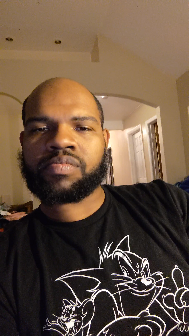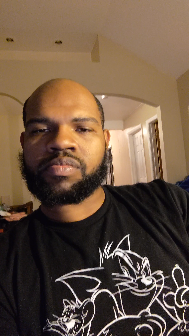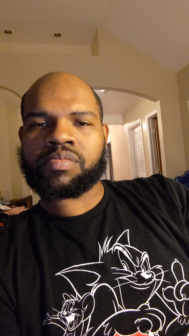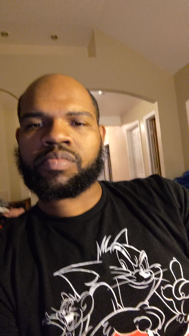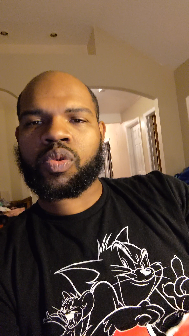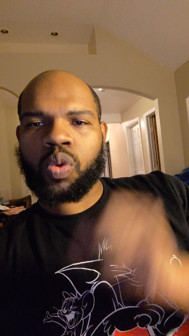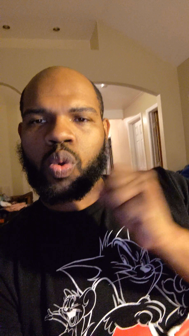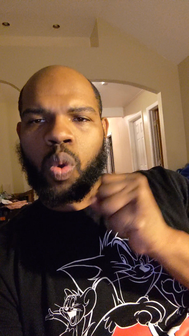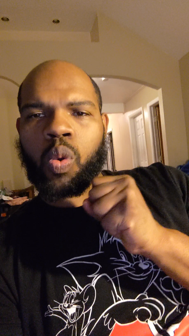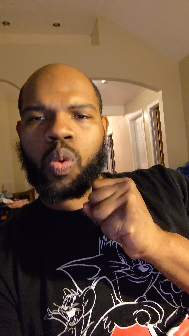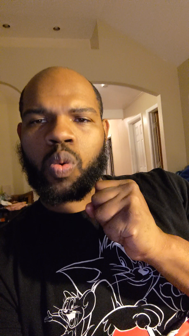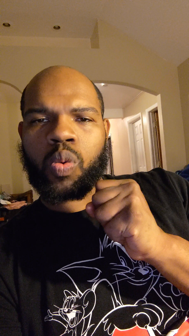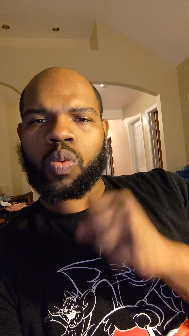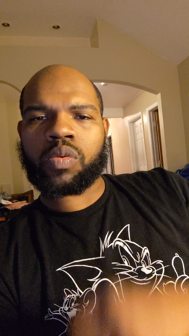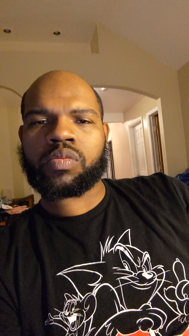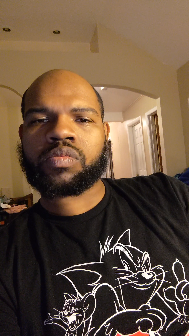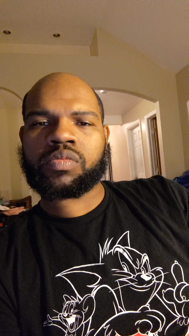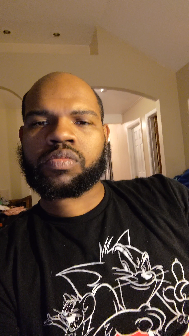cold